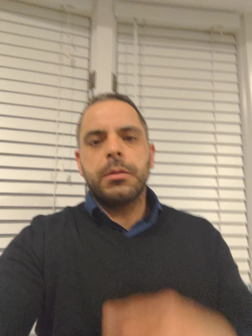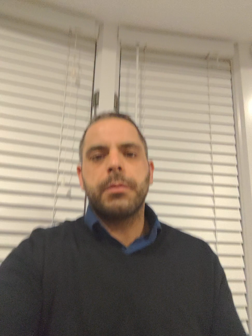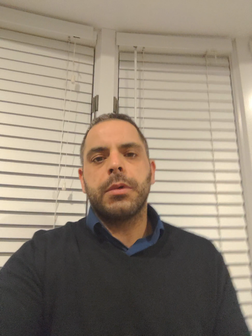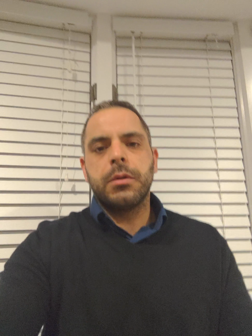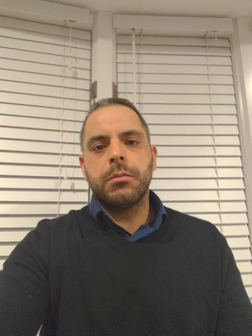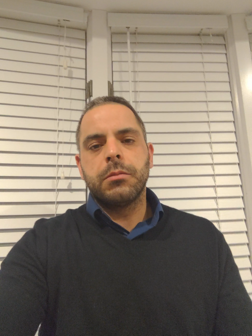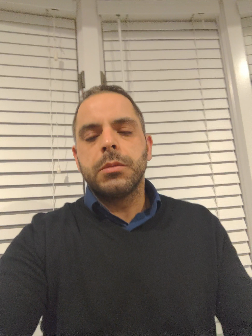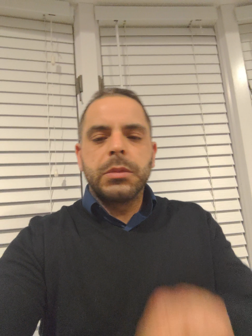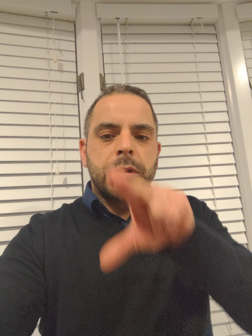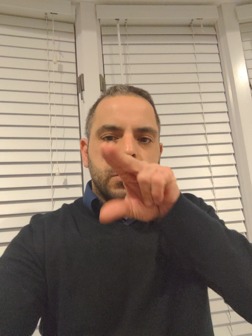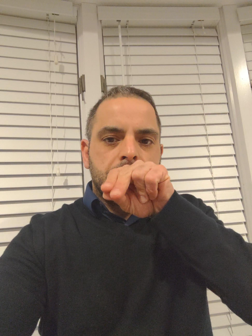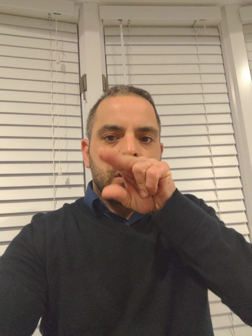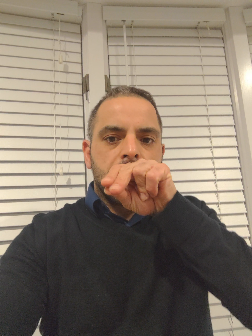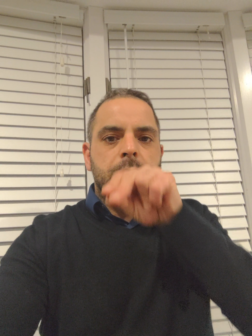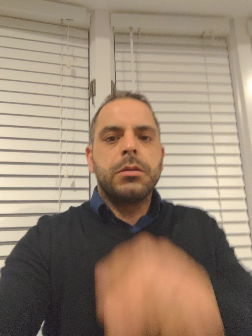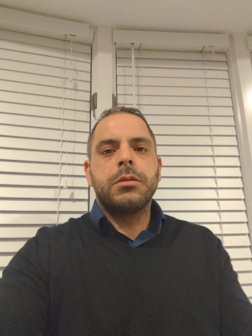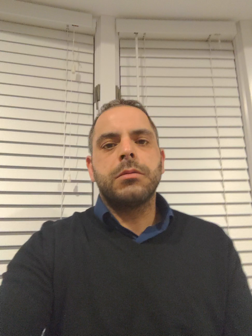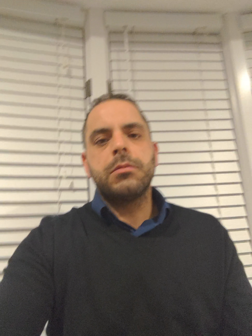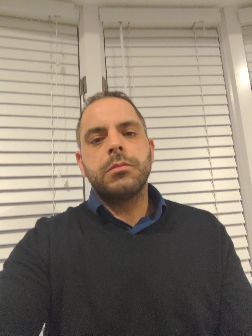duck